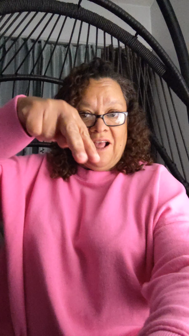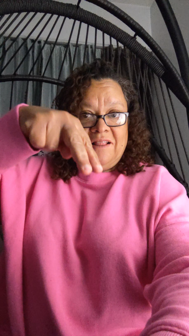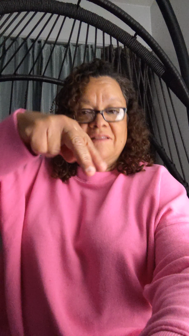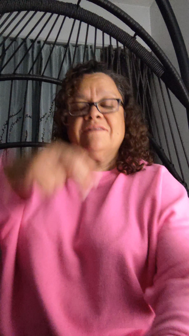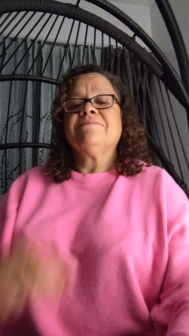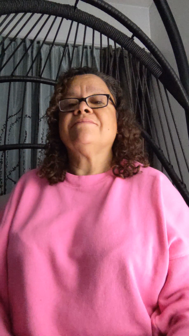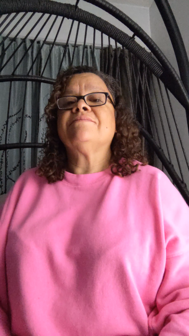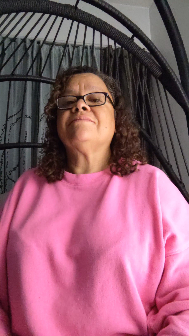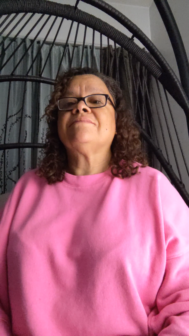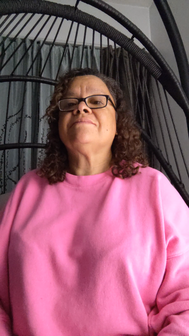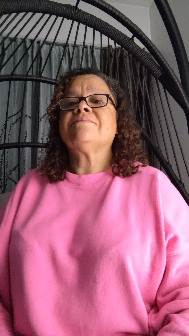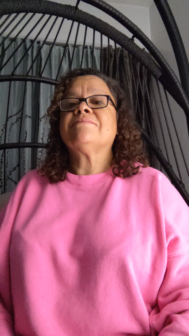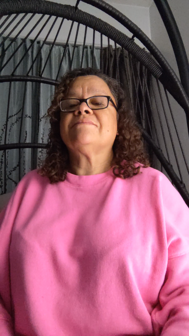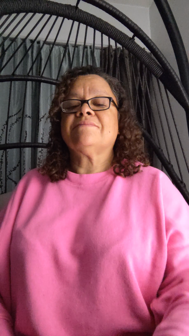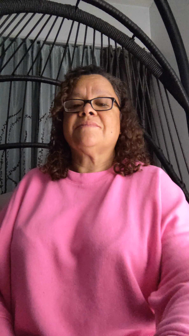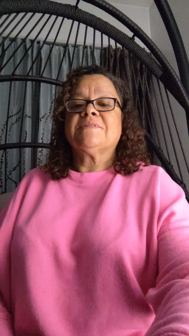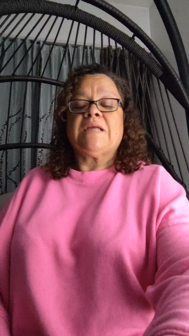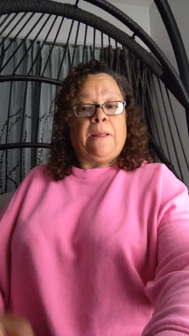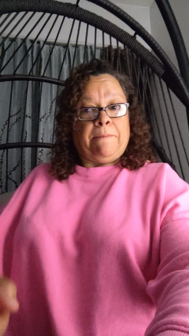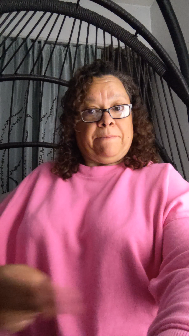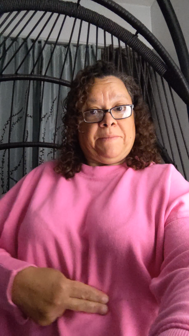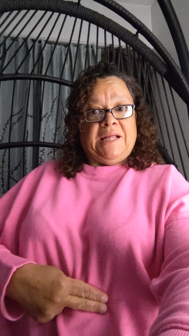belt